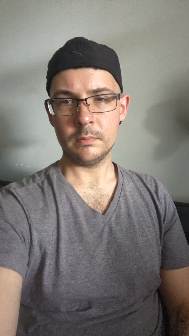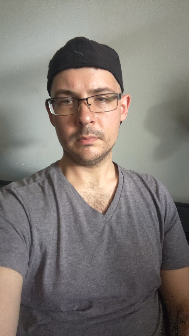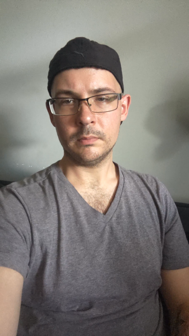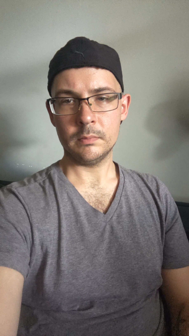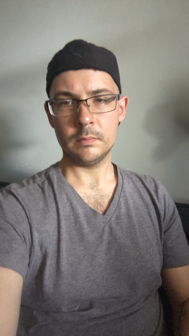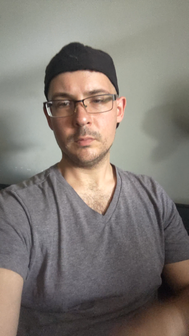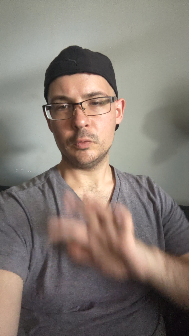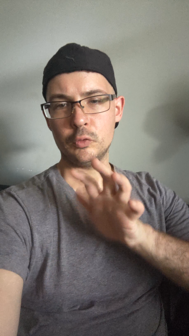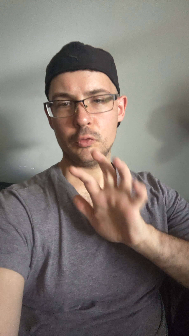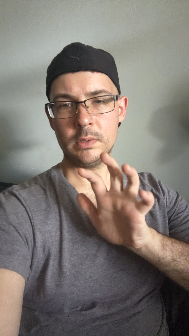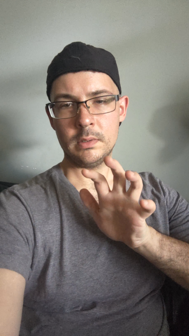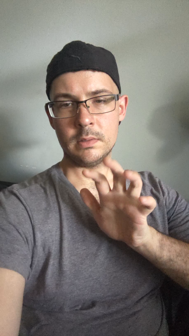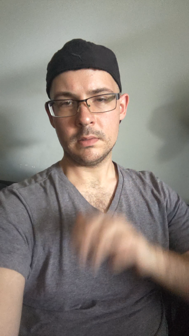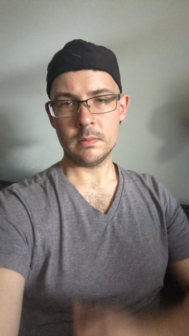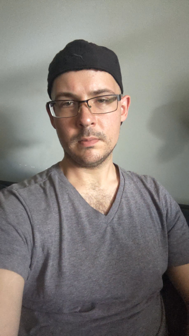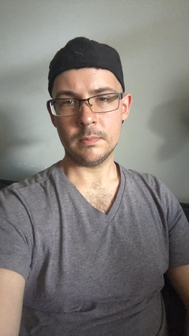cheese